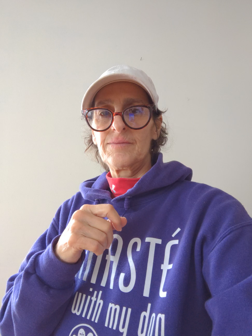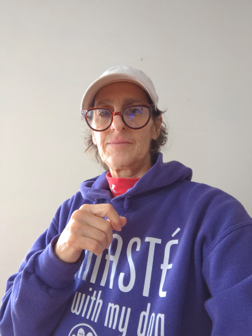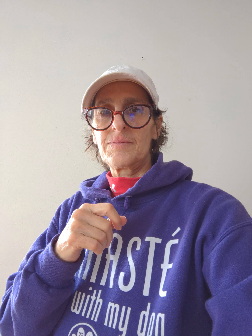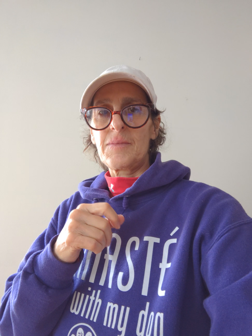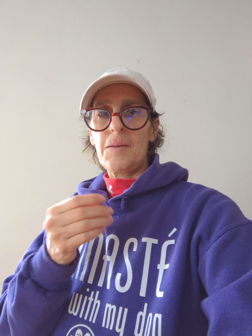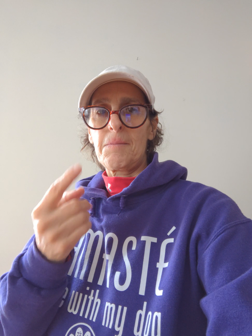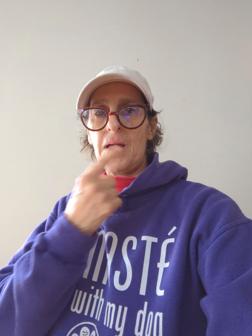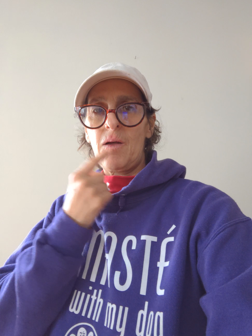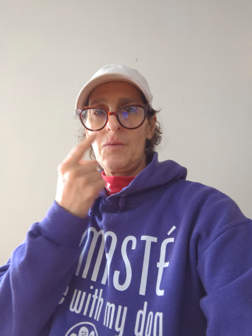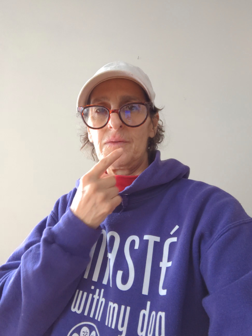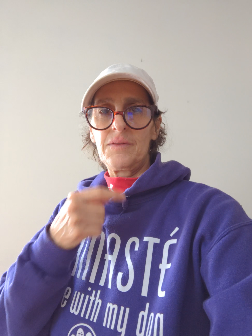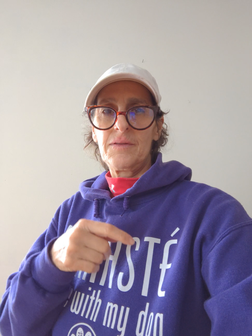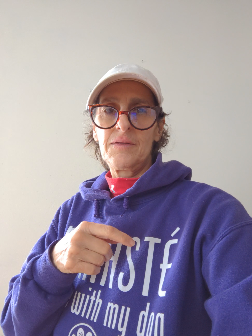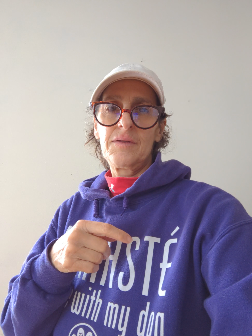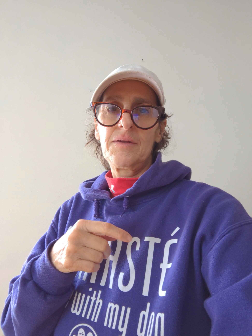mouth